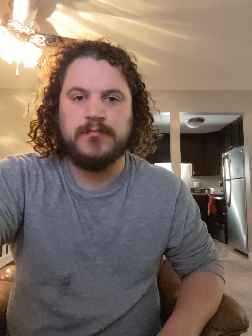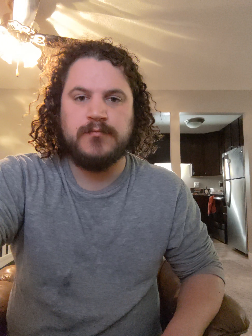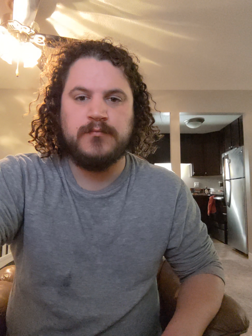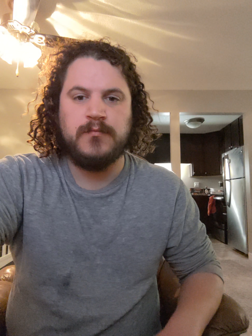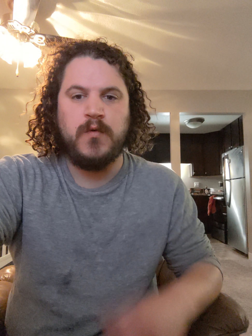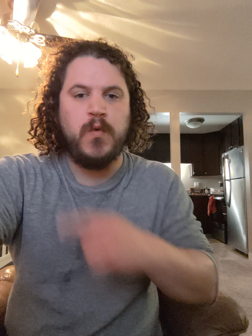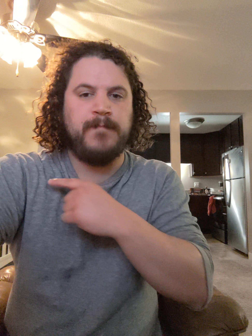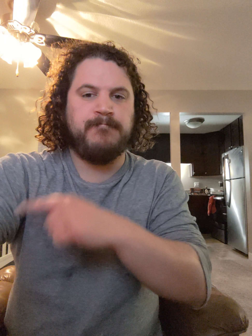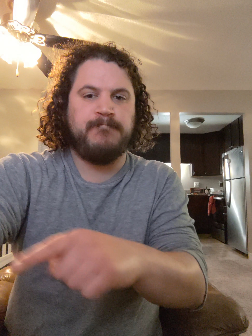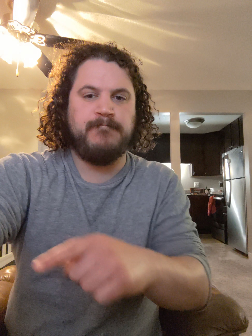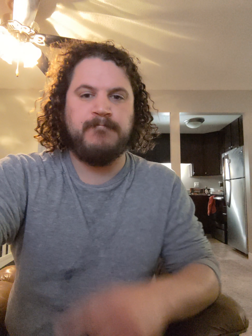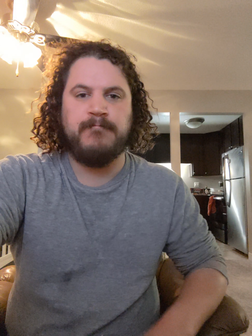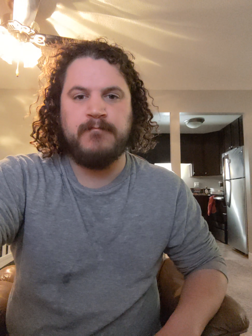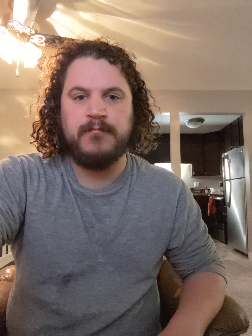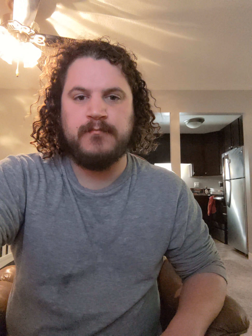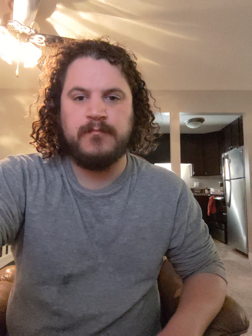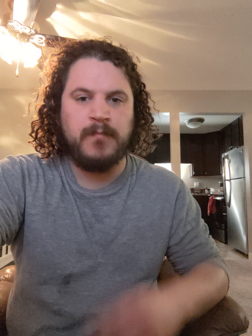arm